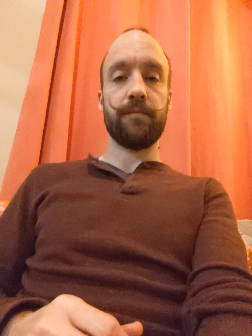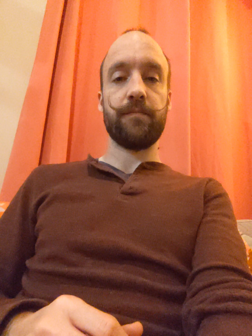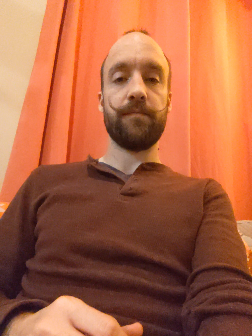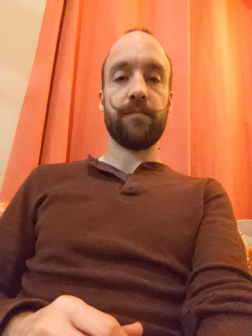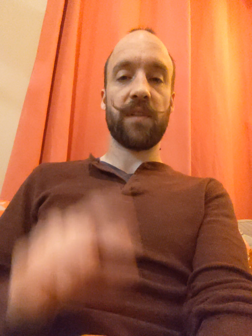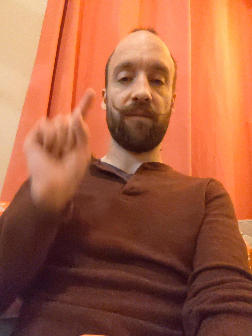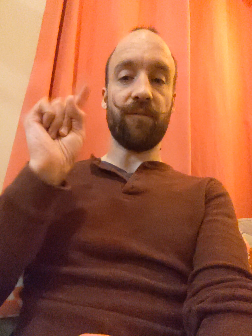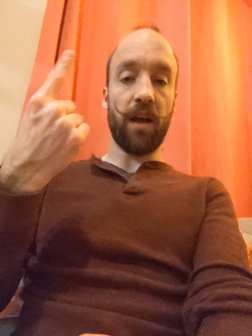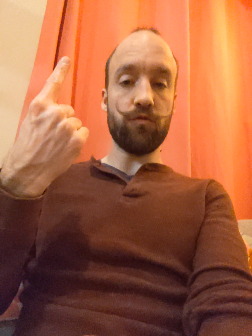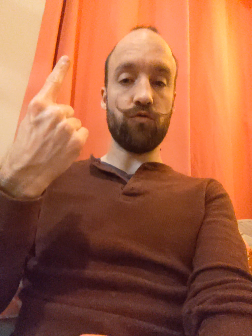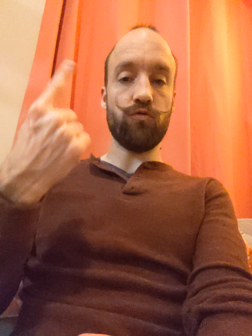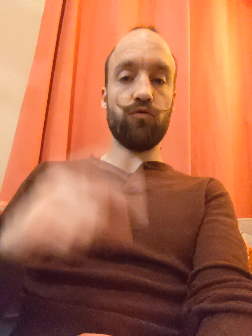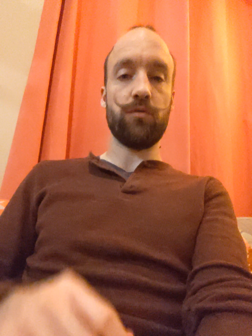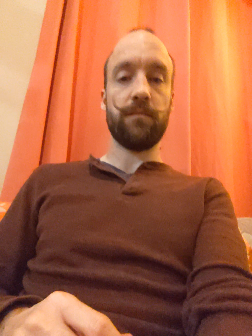first